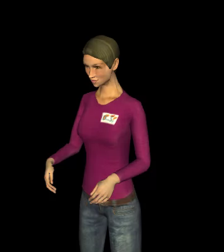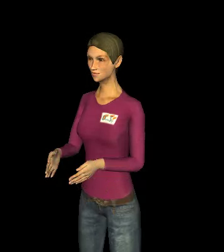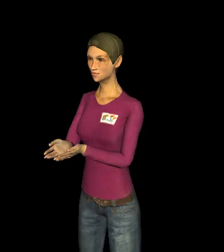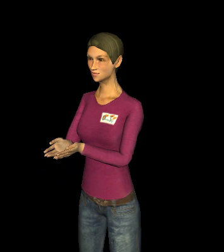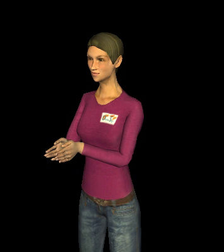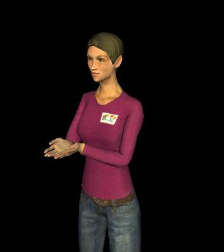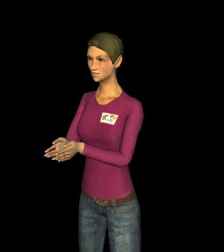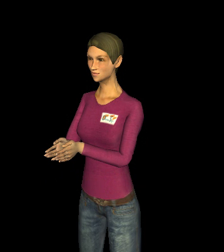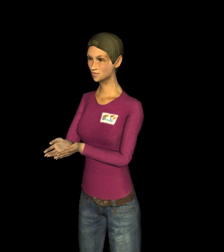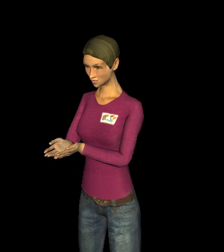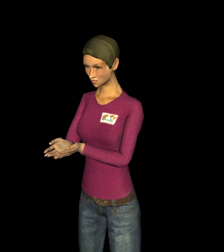كتاب